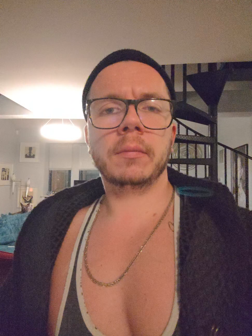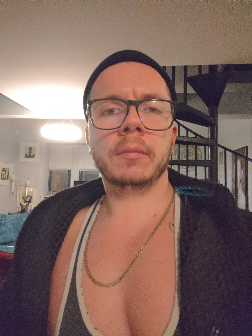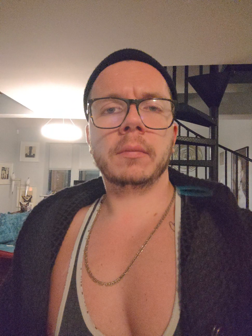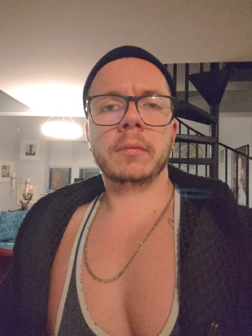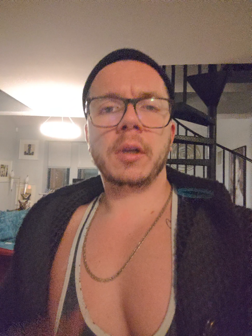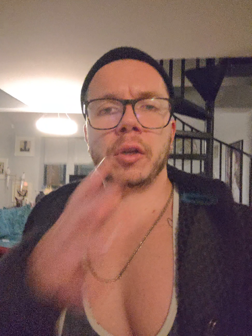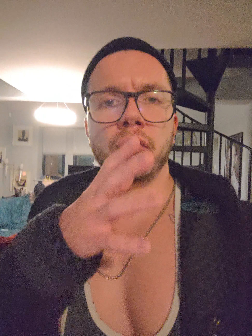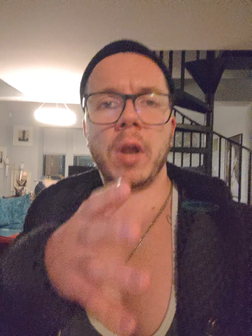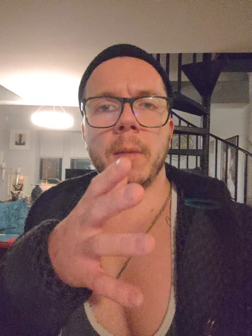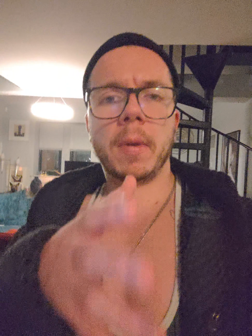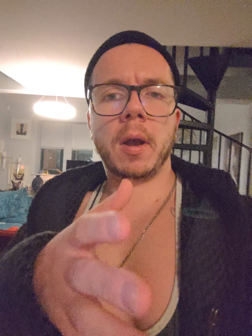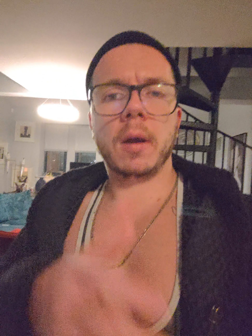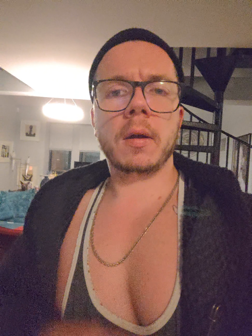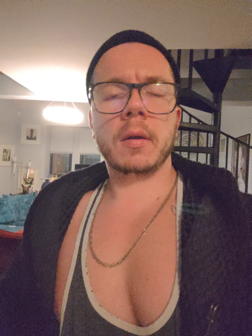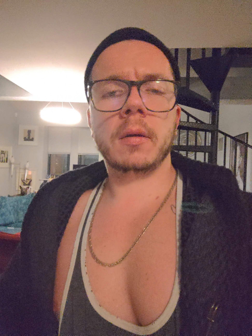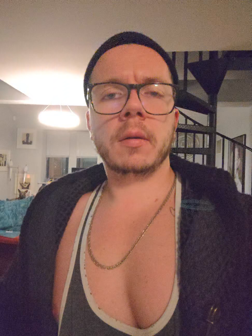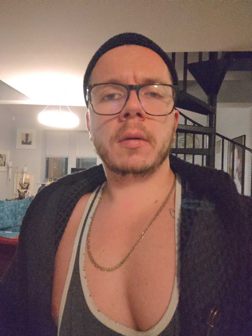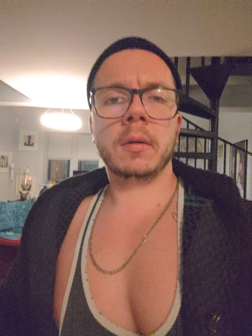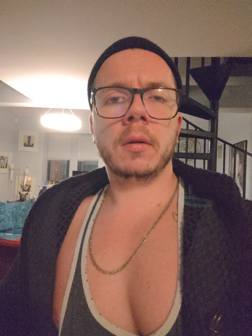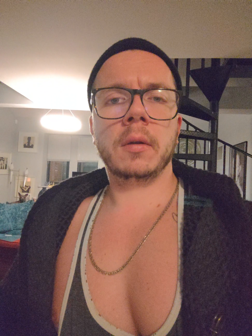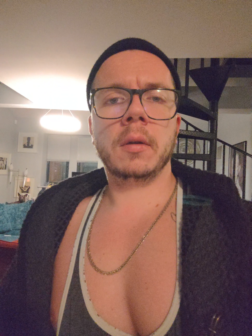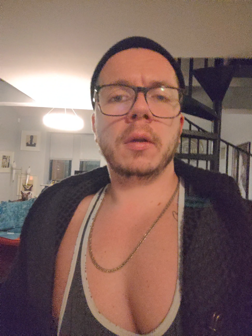grandma